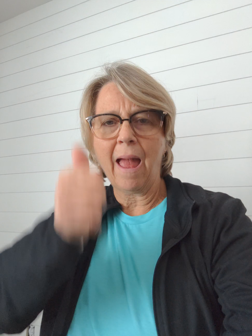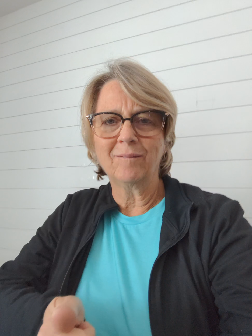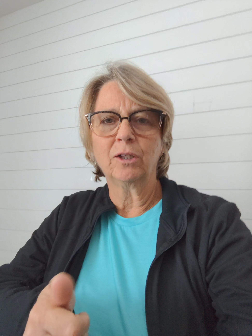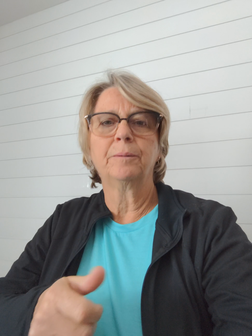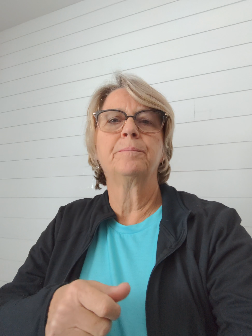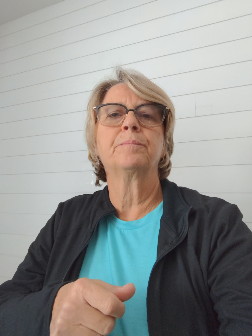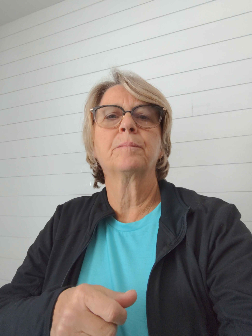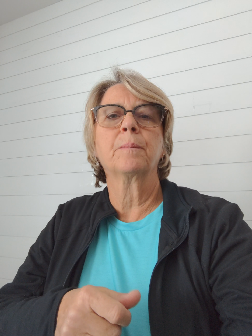every